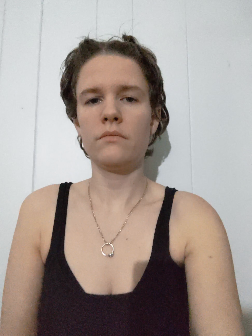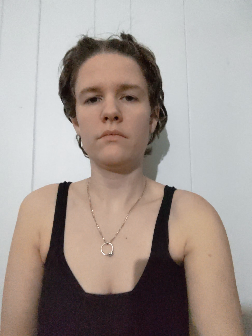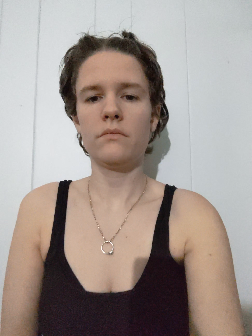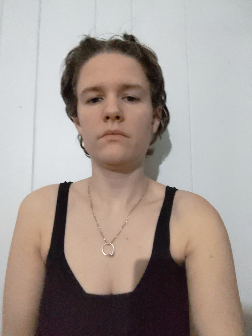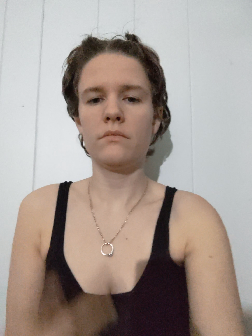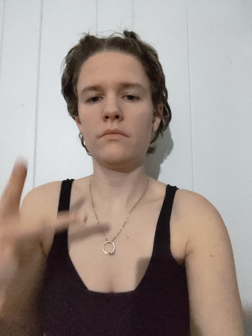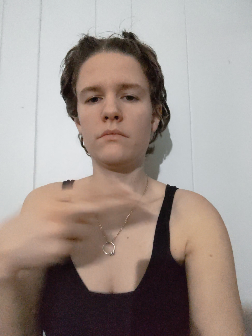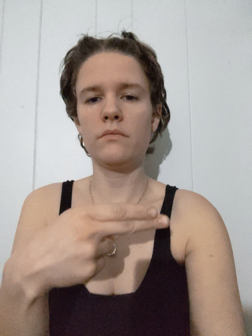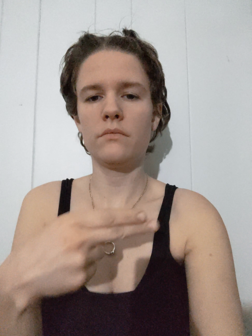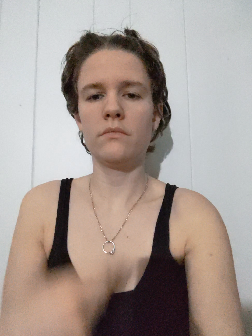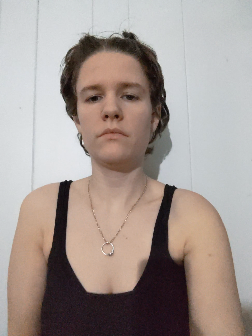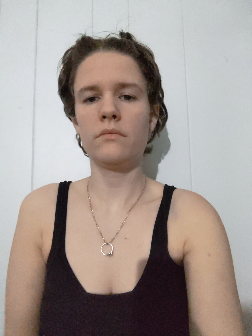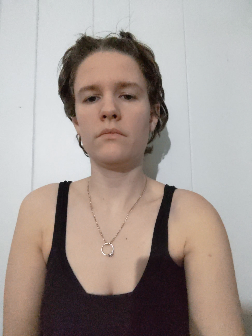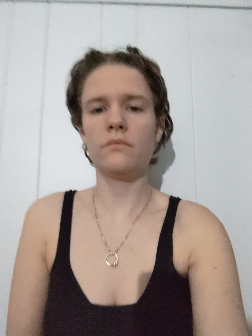cut